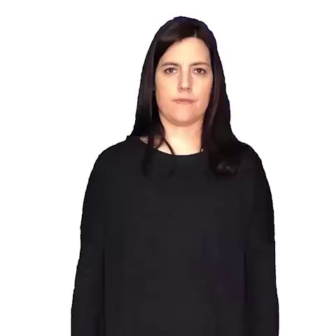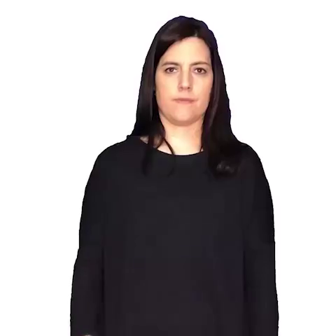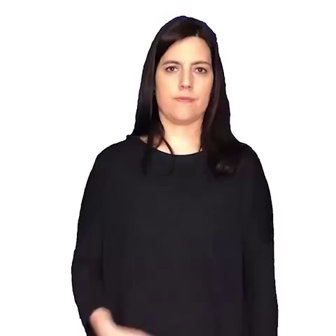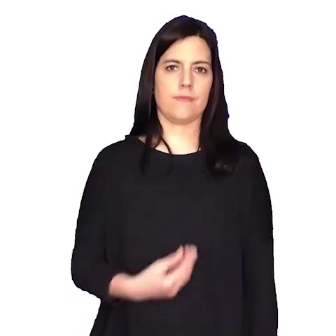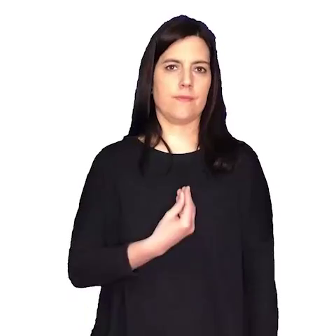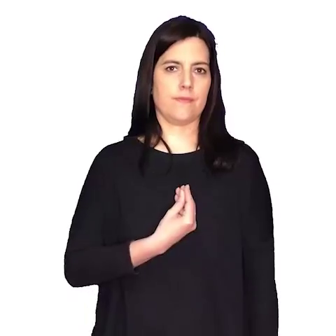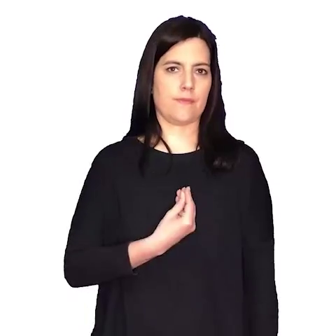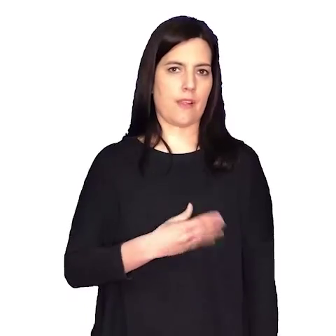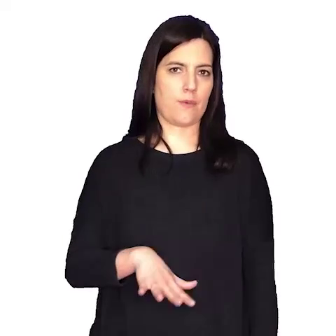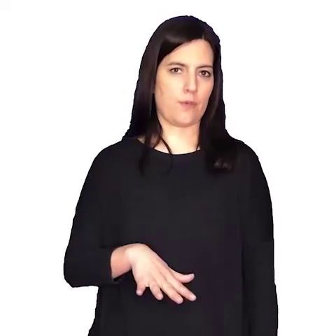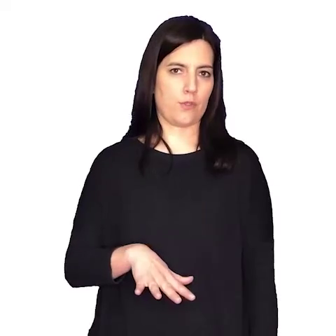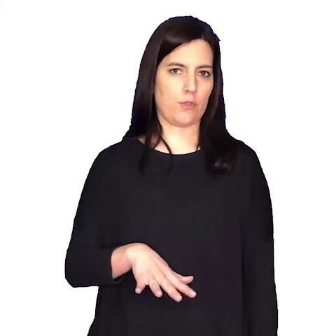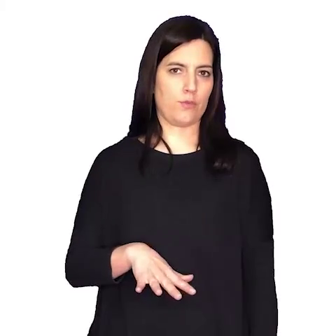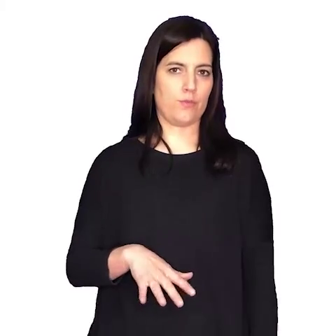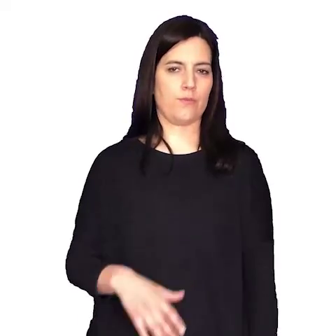aborto